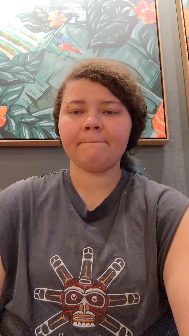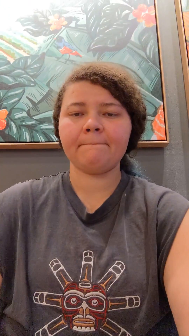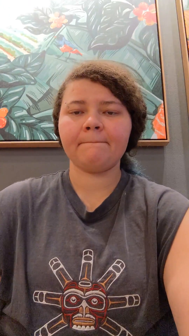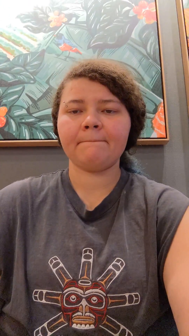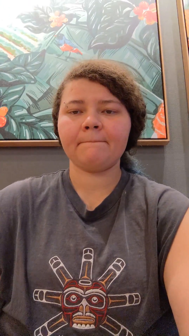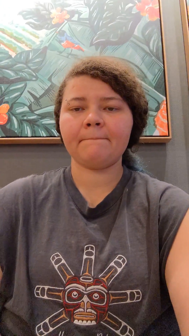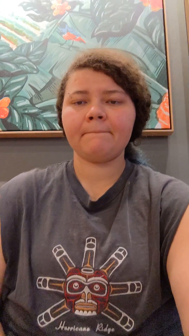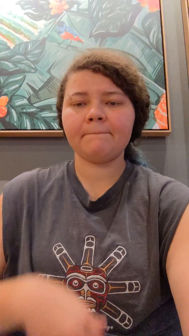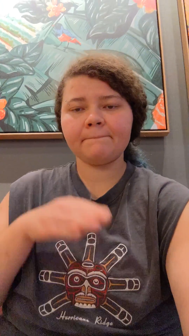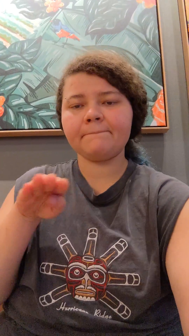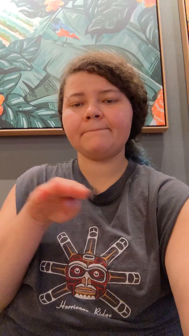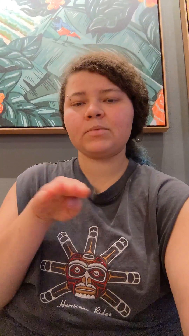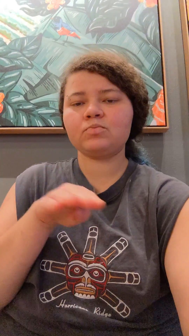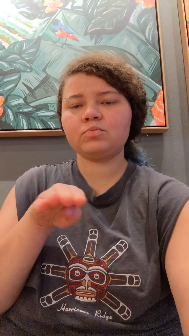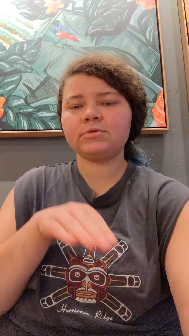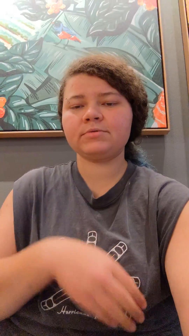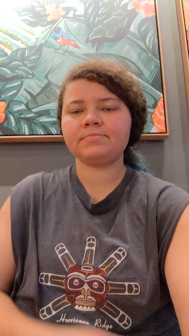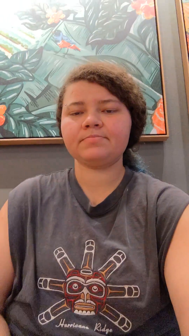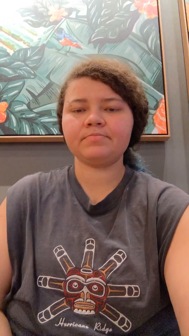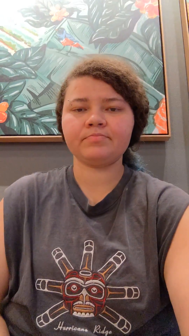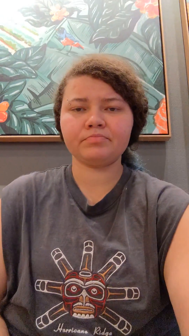boots